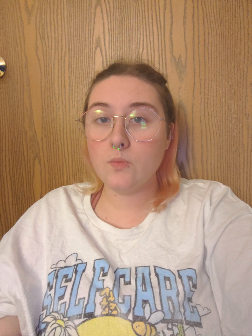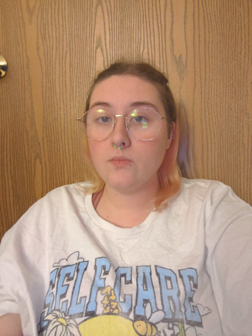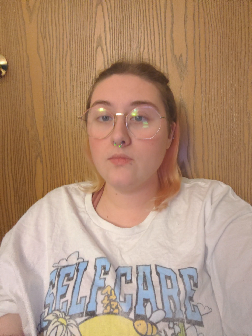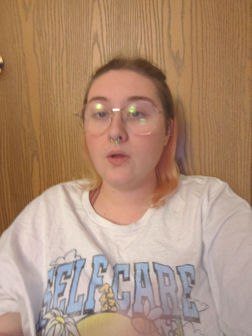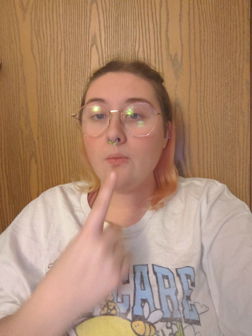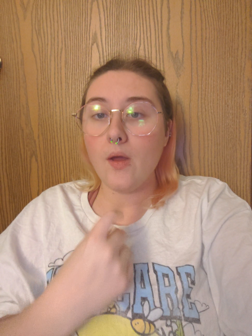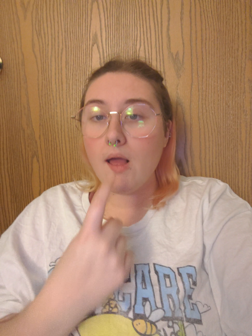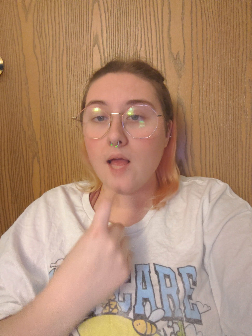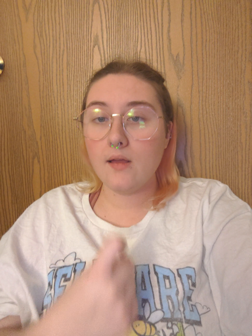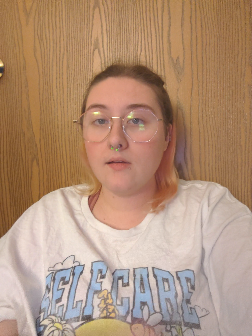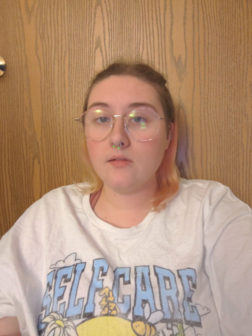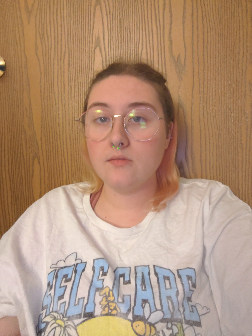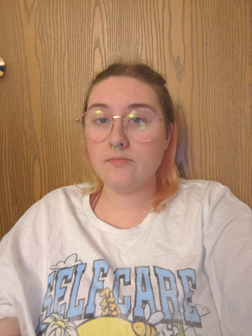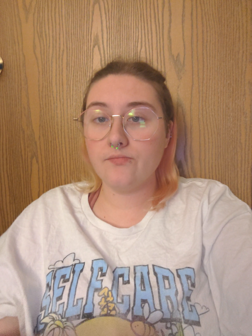red